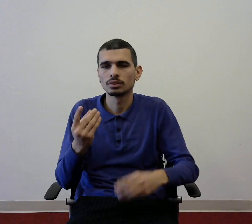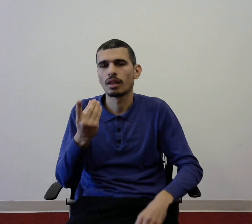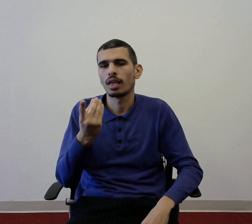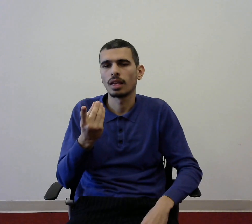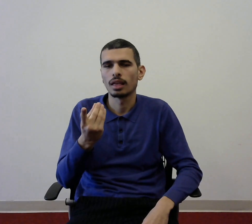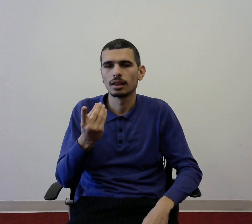Ə